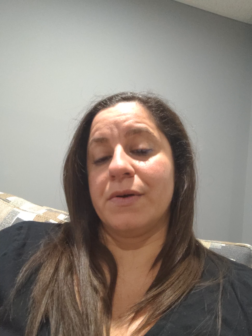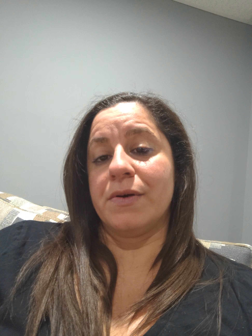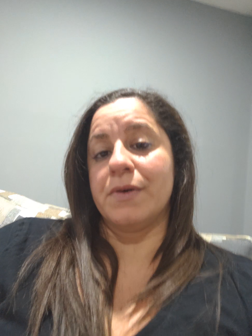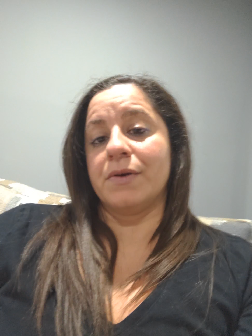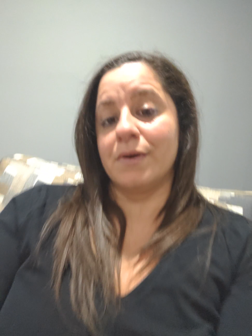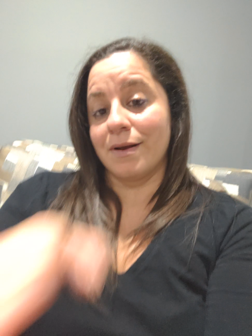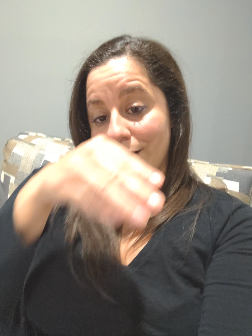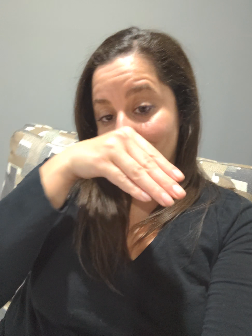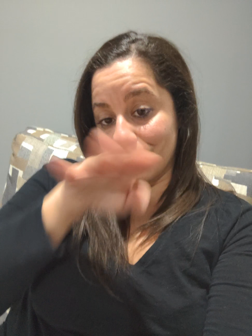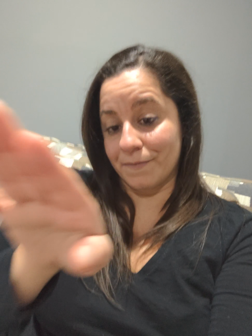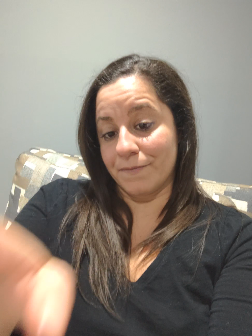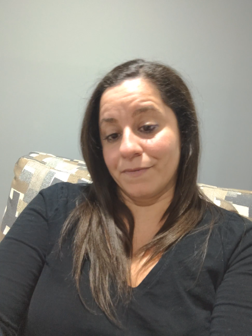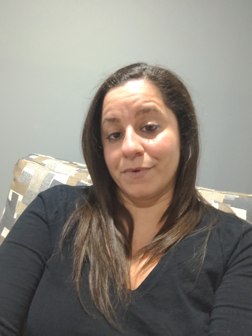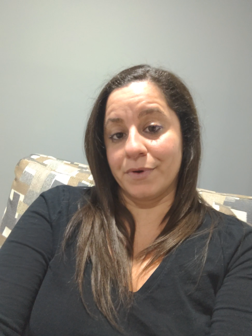elephant